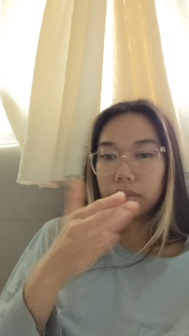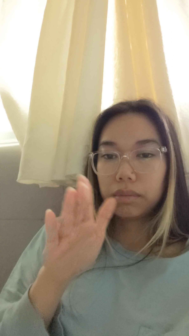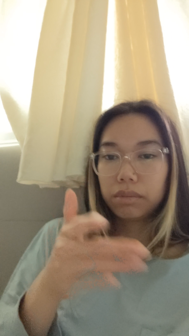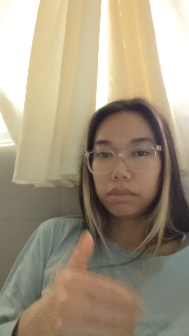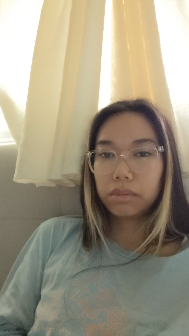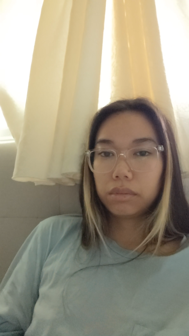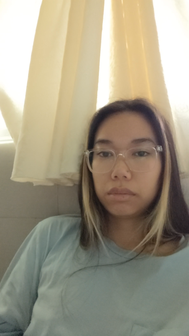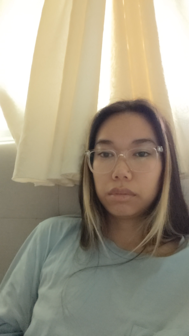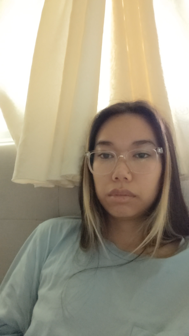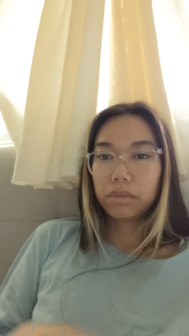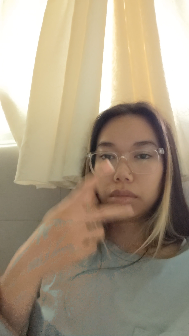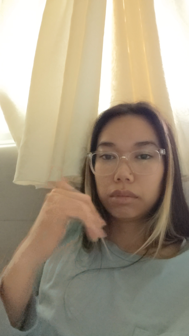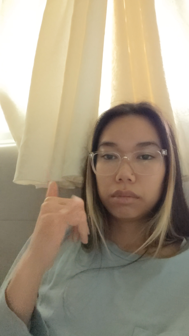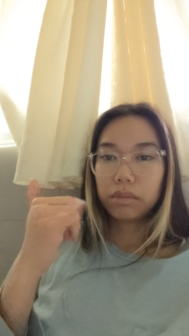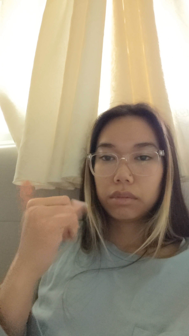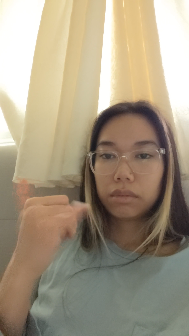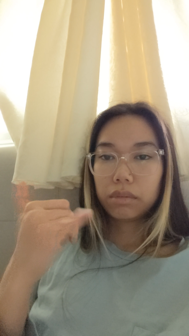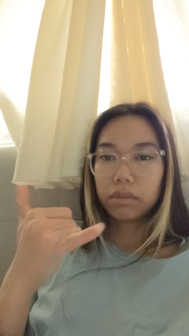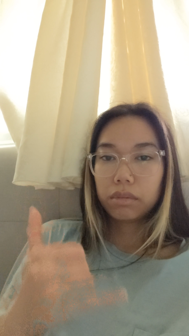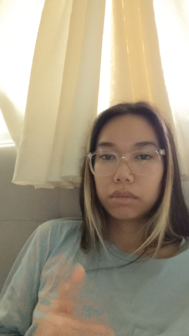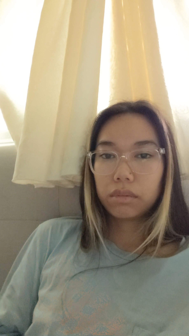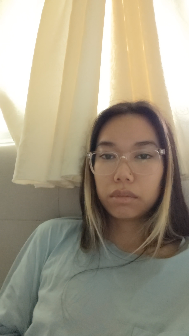party